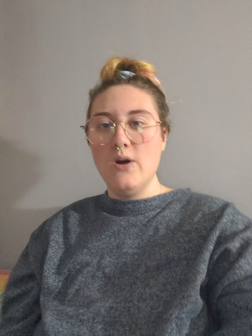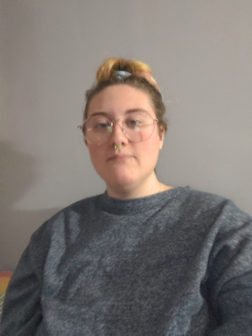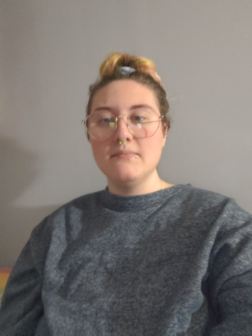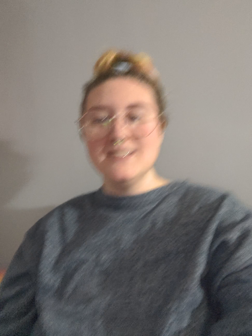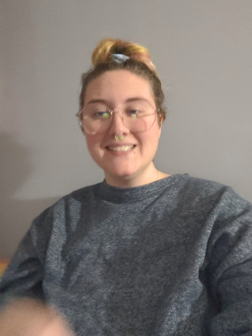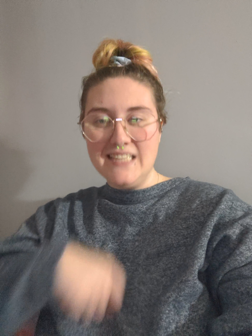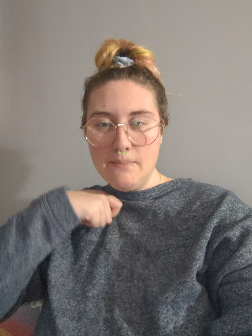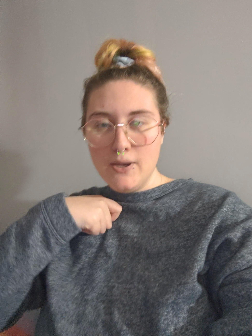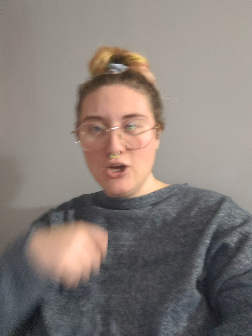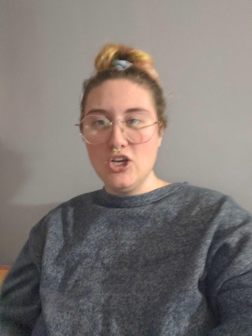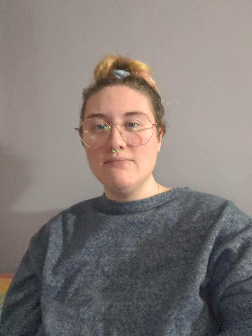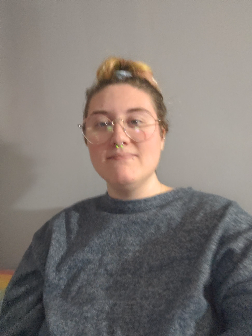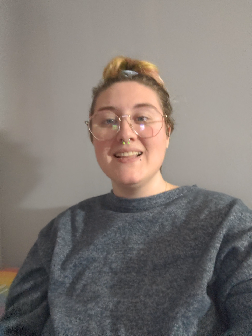zipper